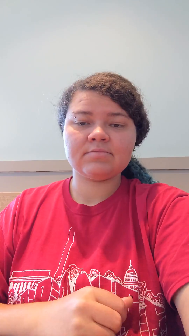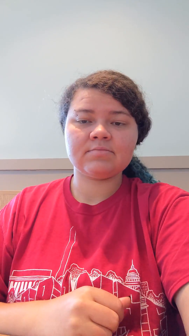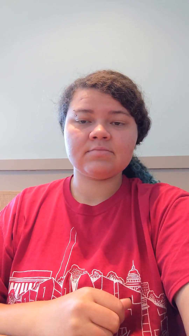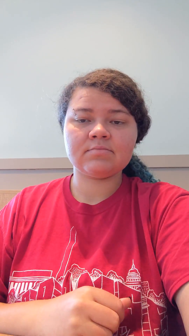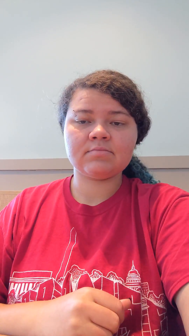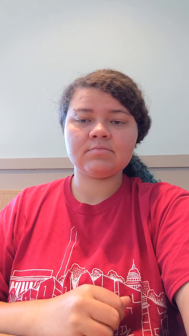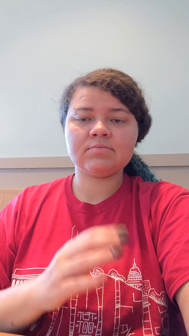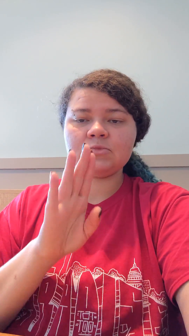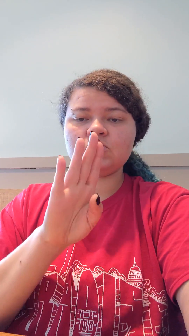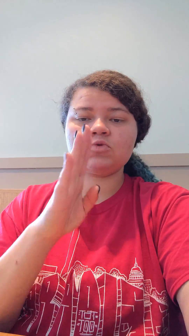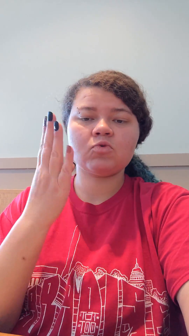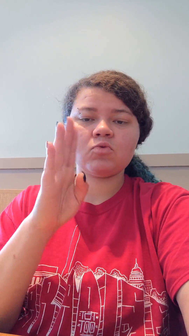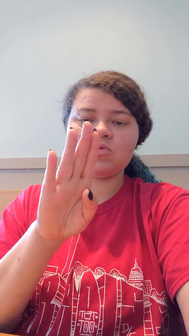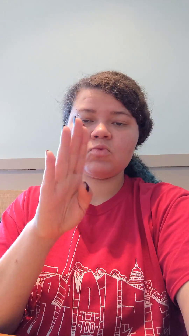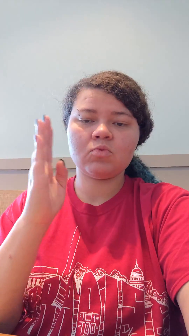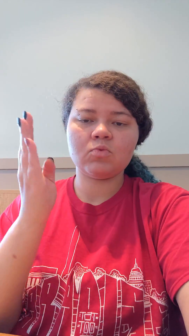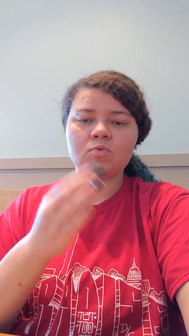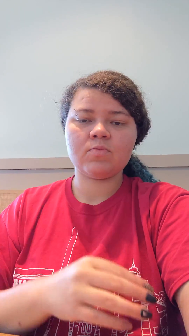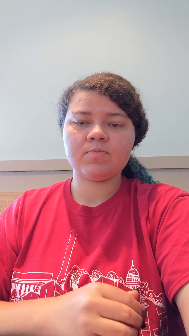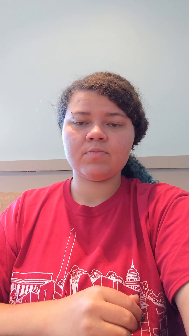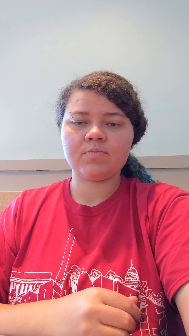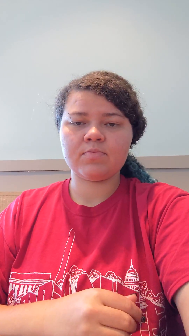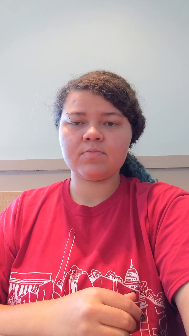door